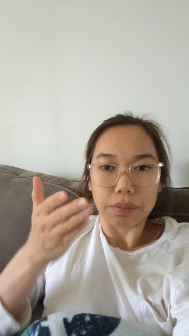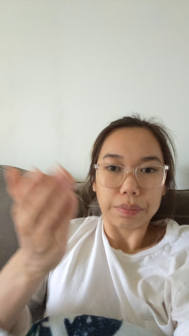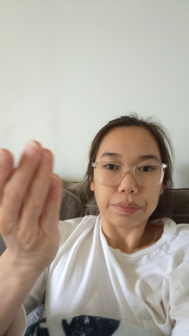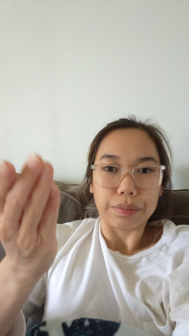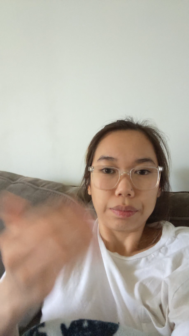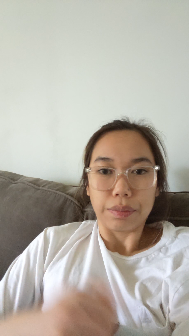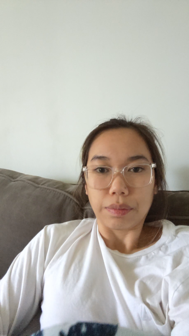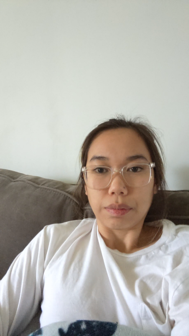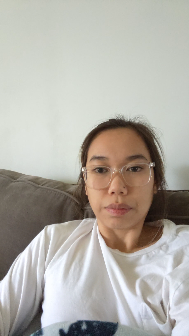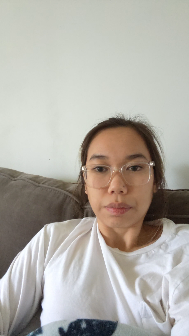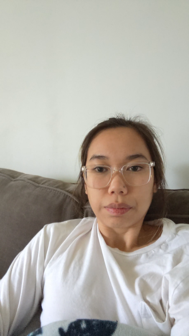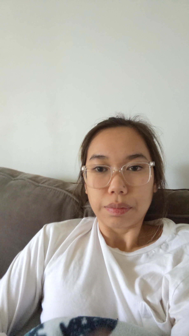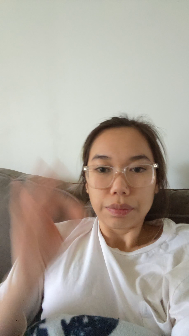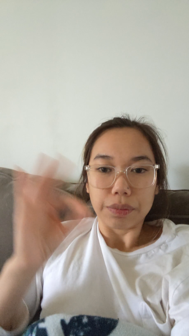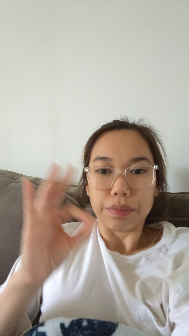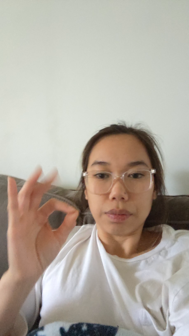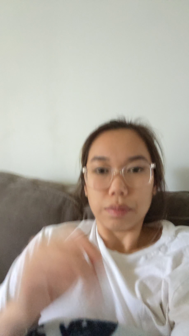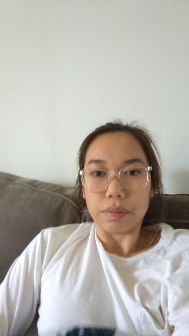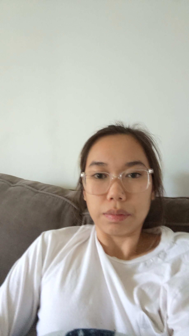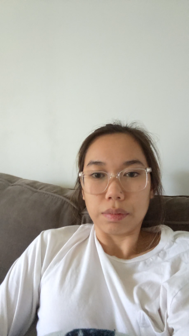fit